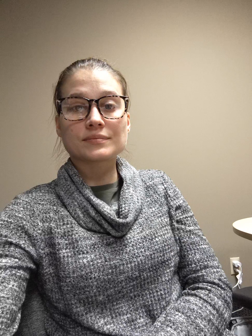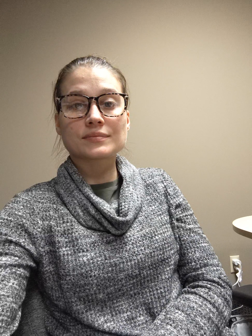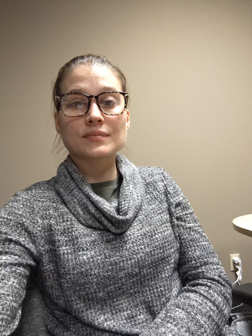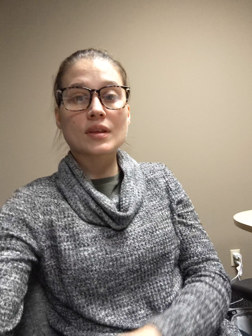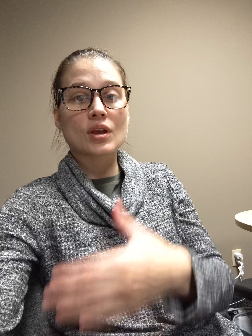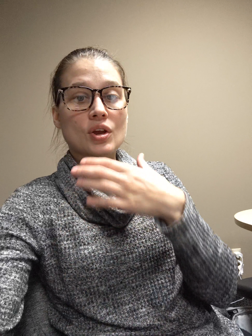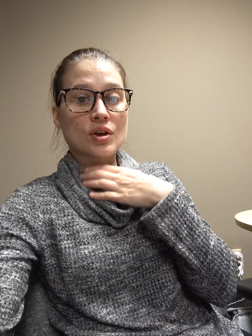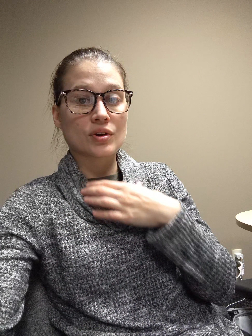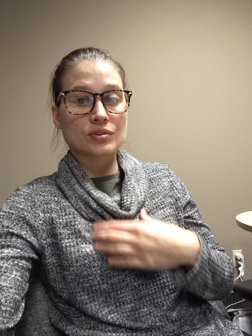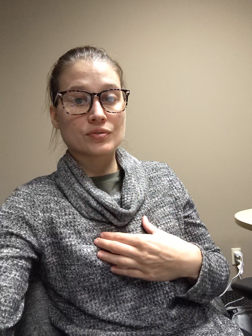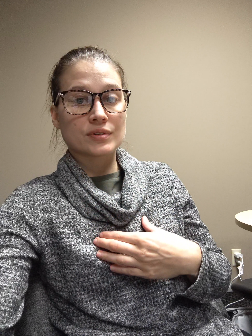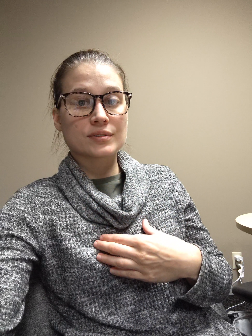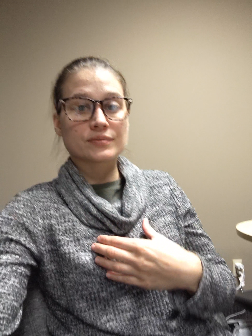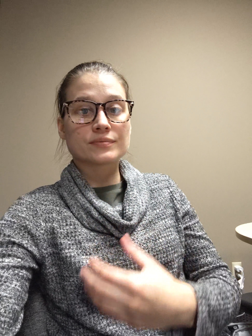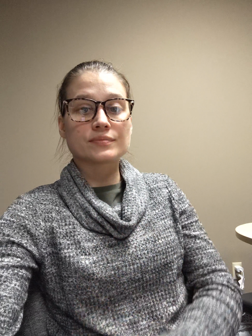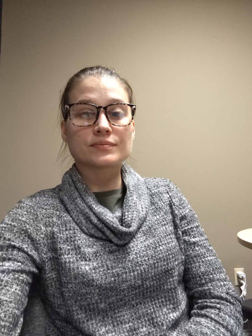hungry